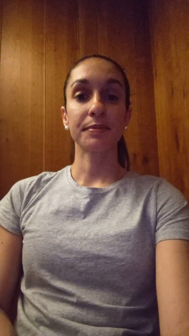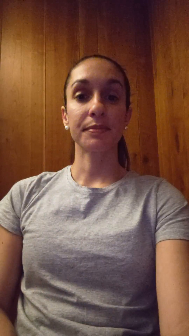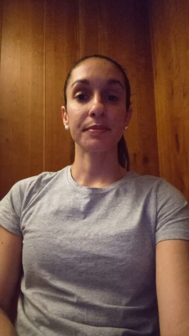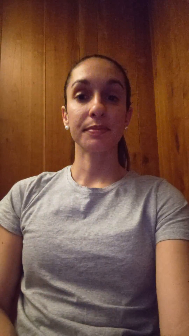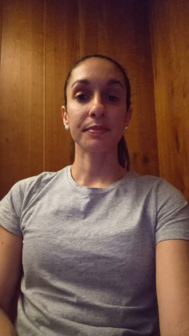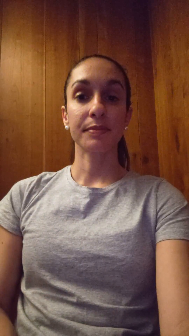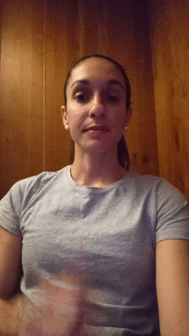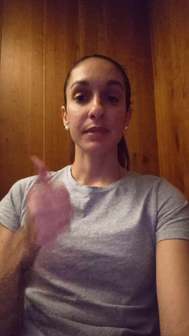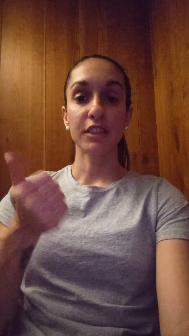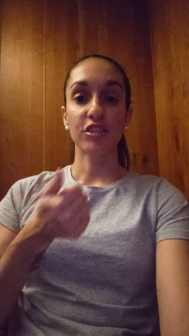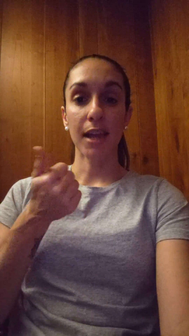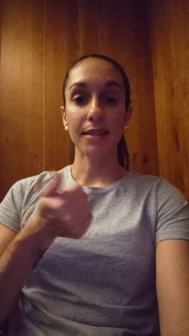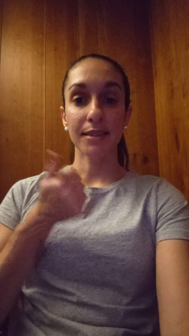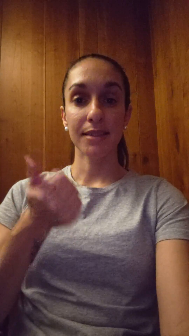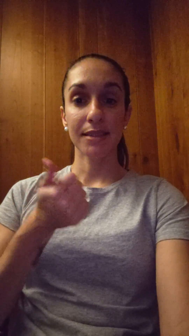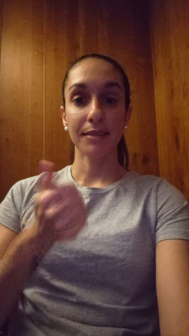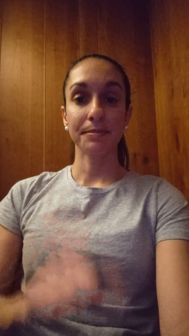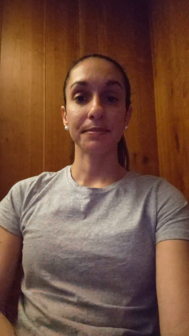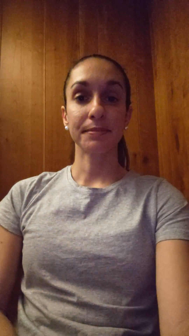chase